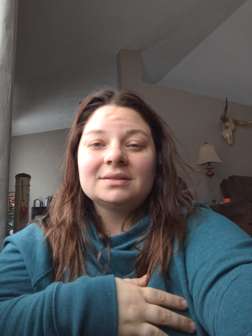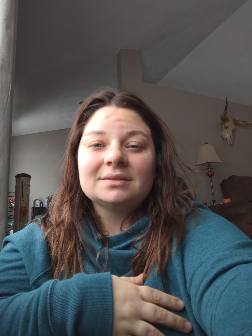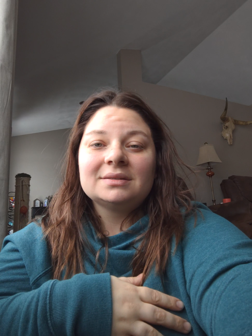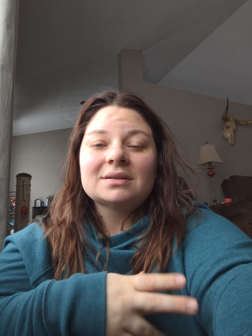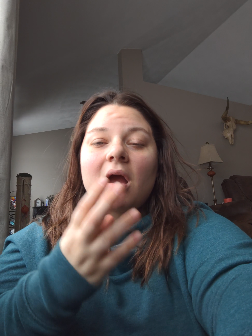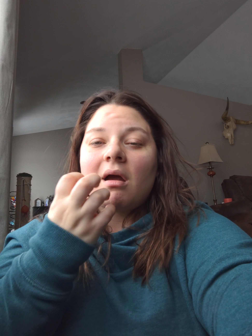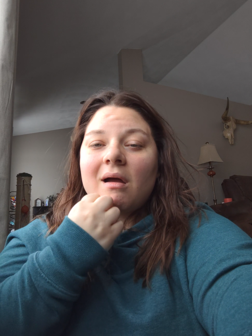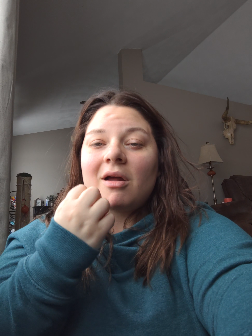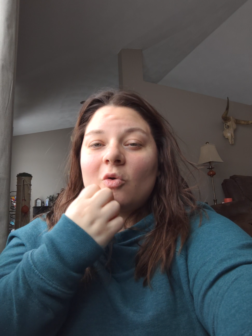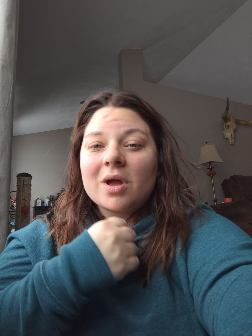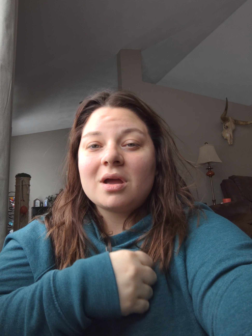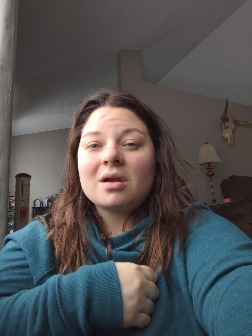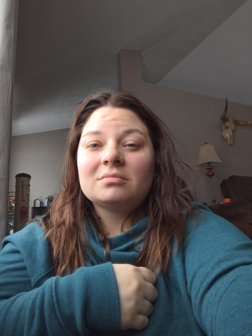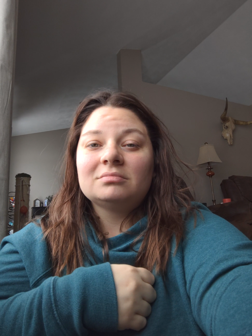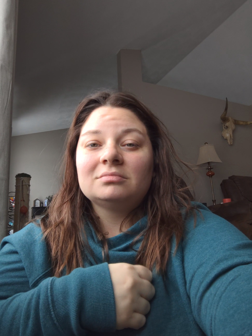underwear